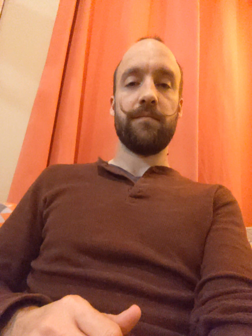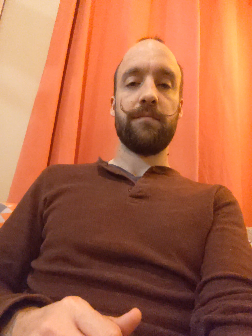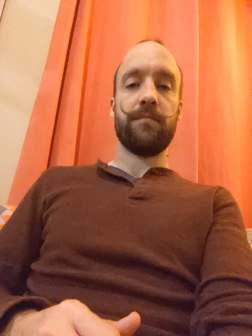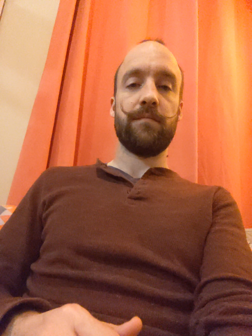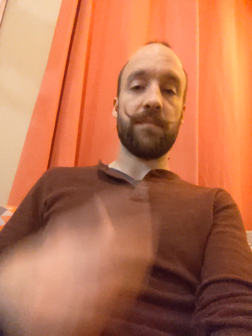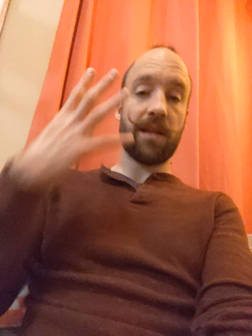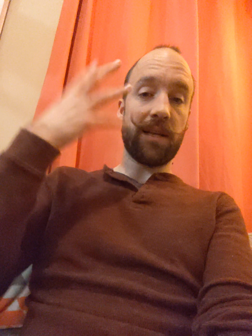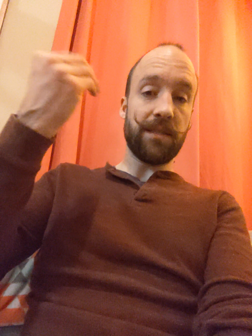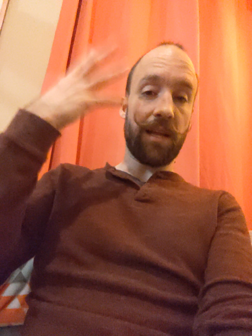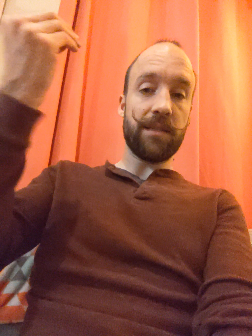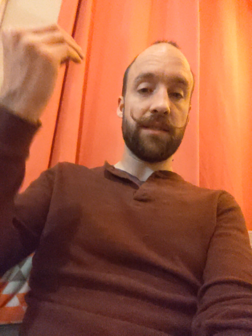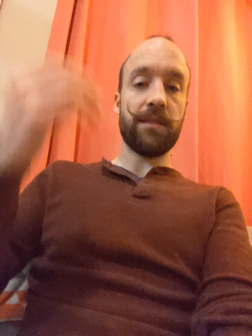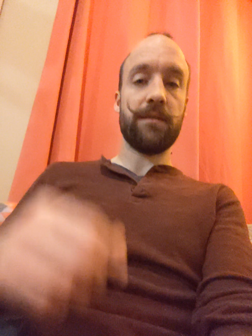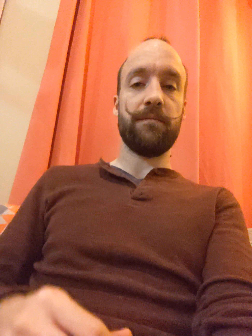outside